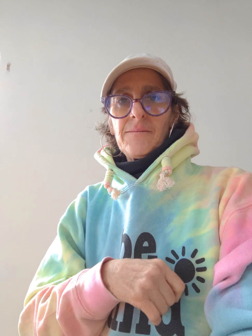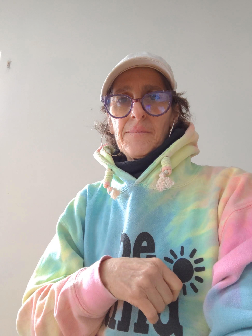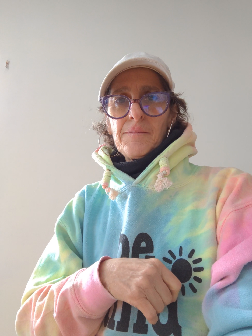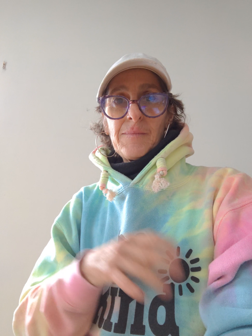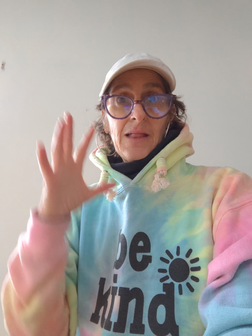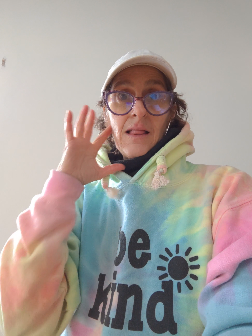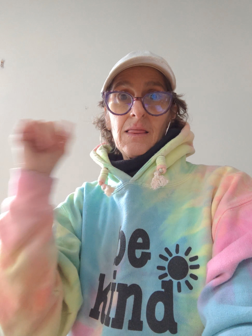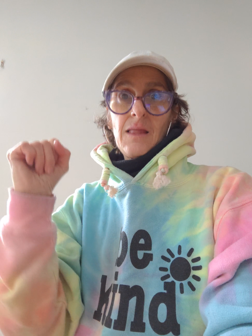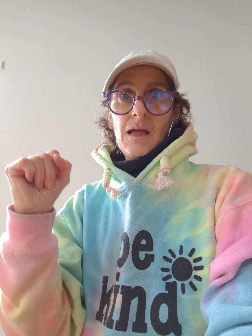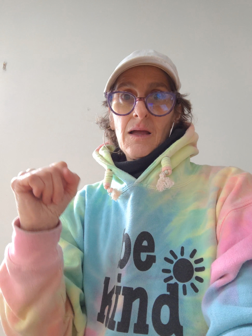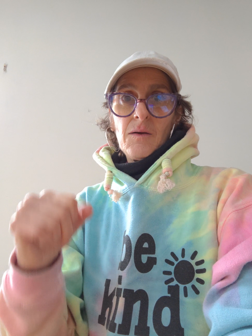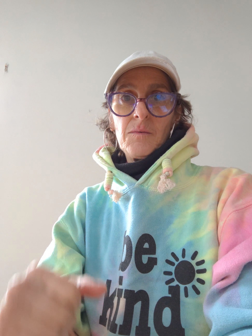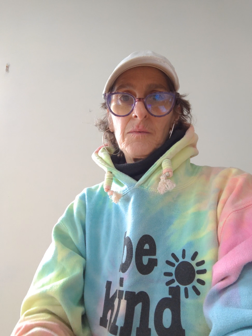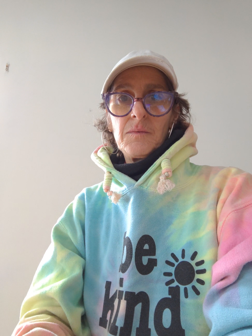loud